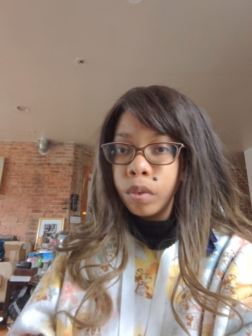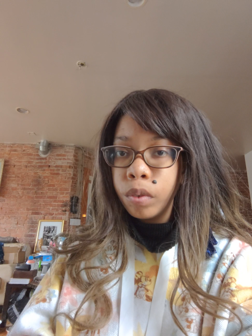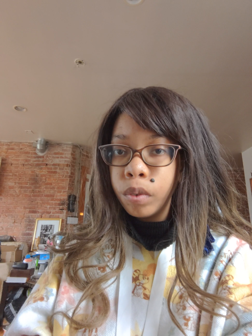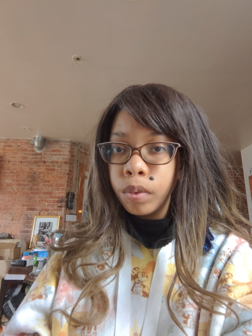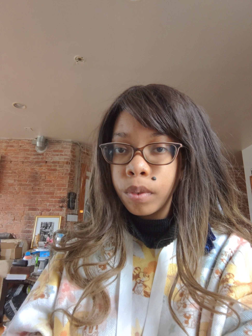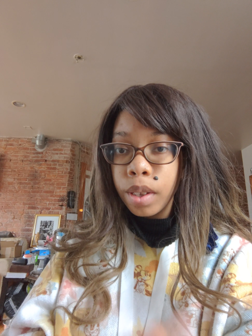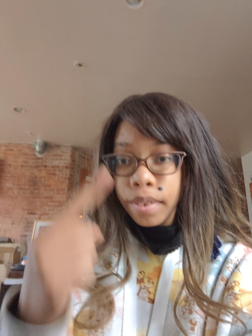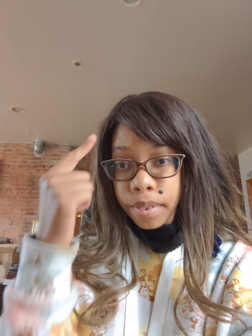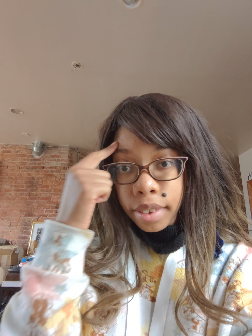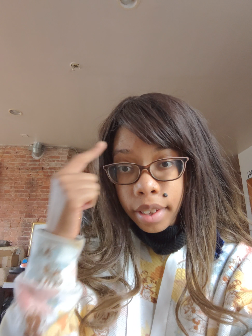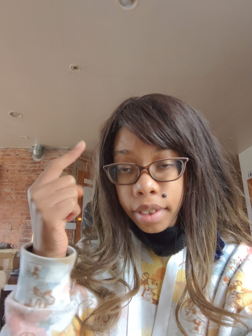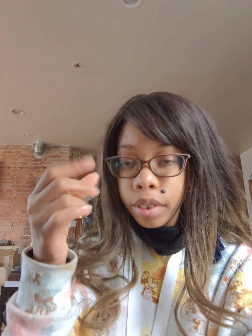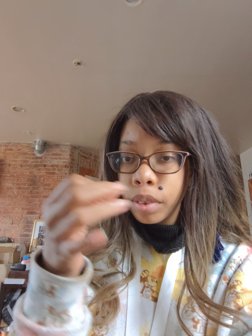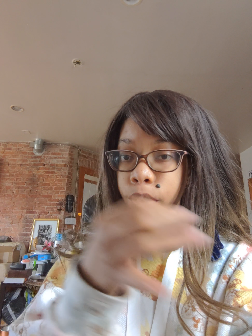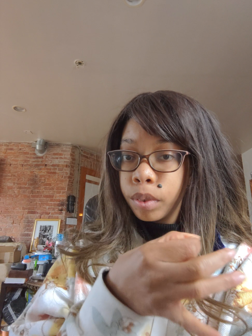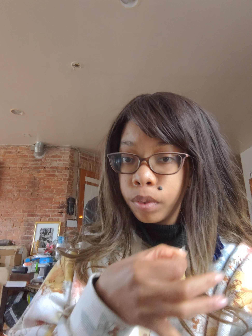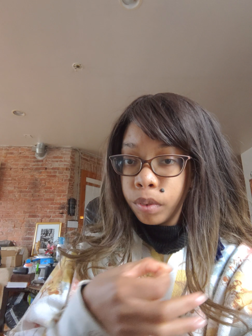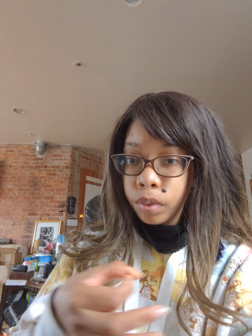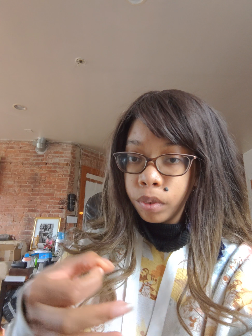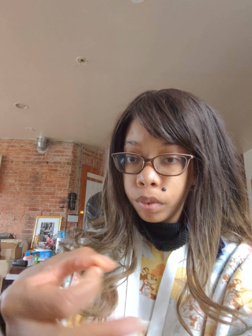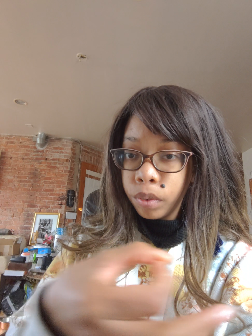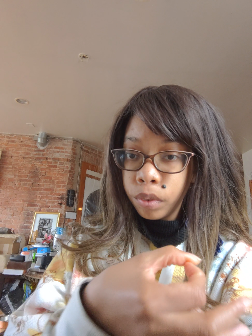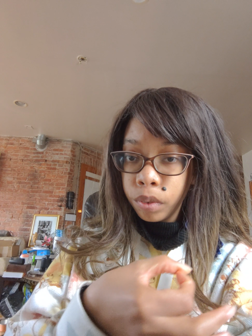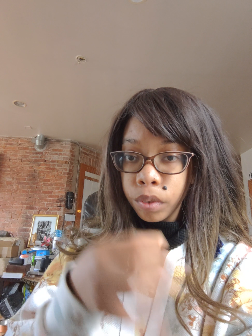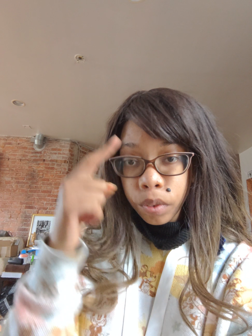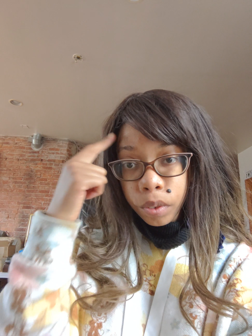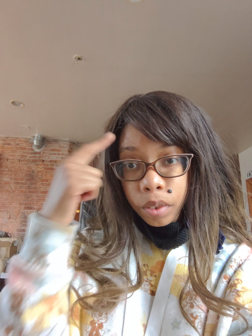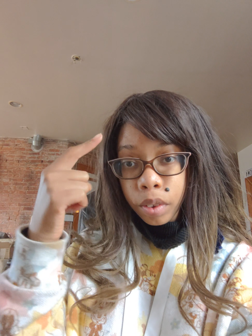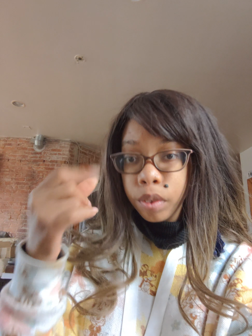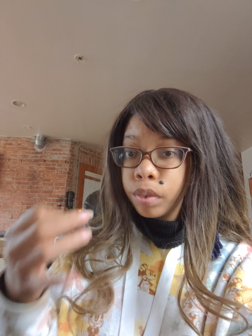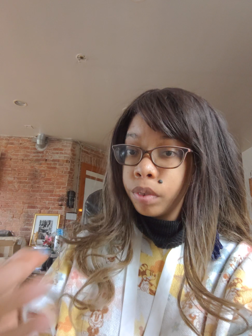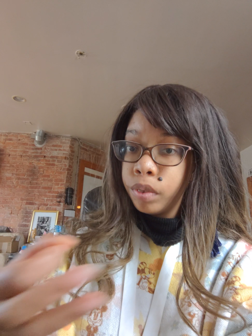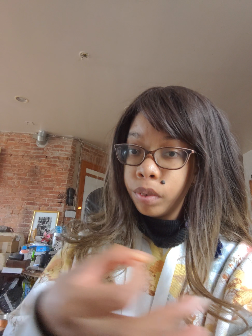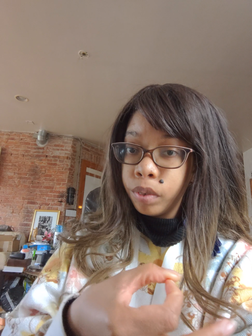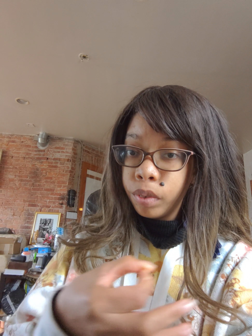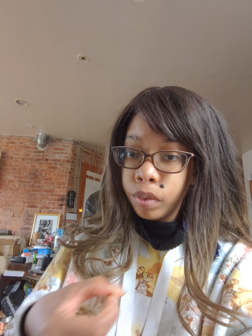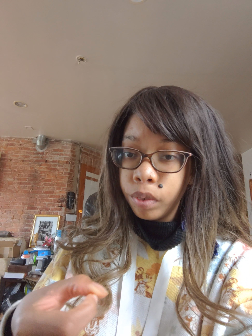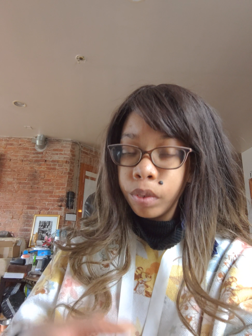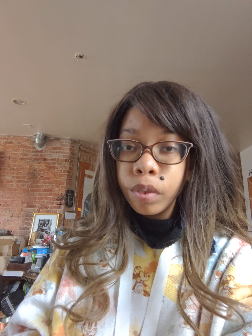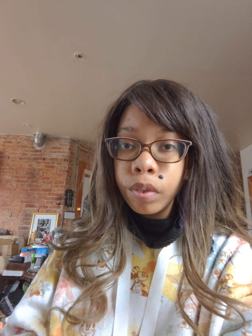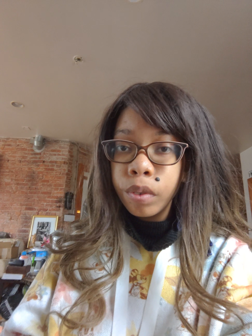penny